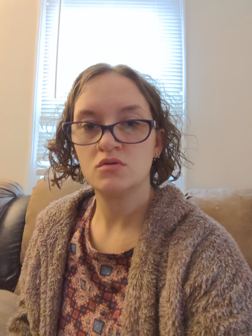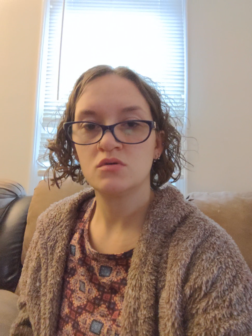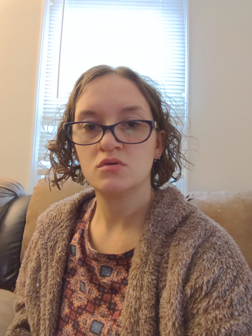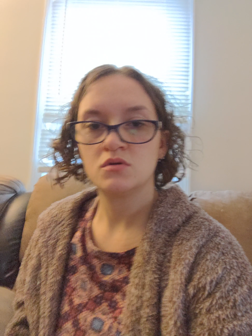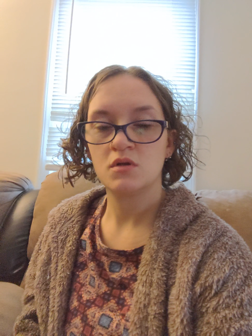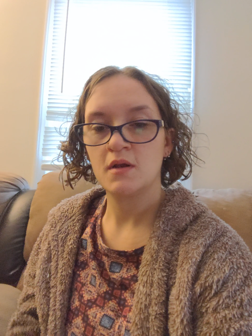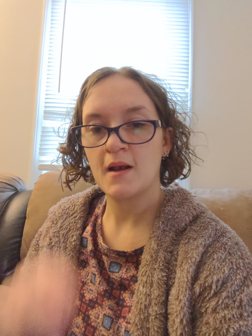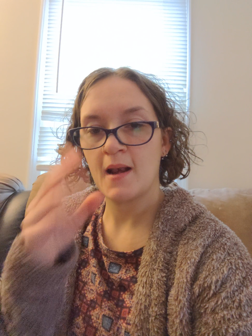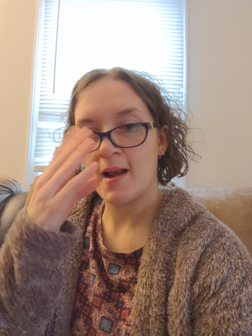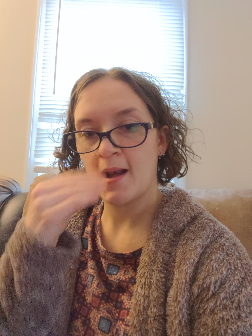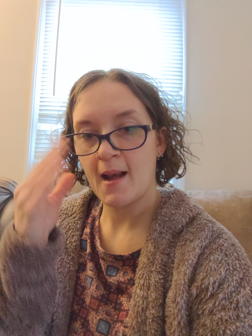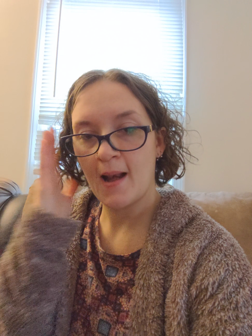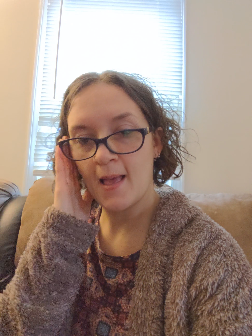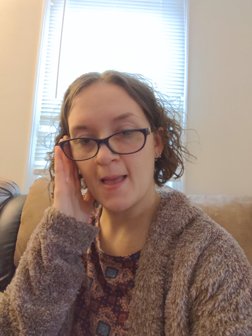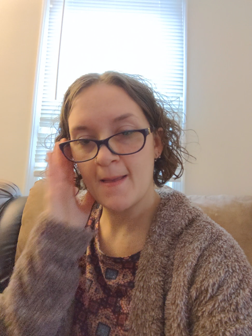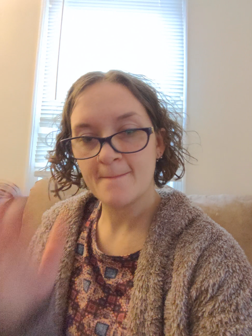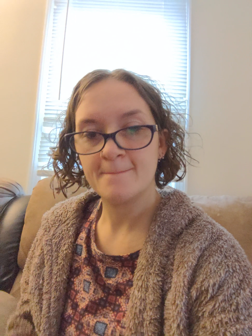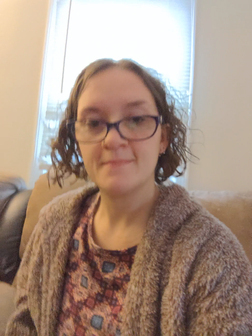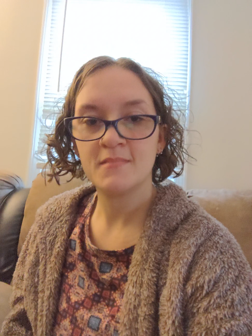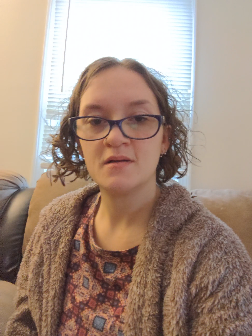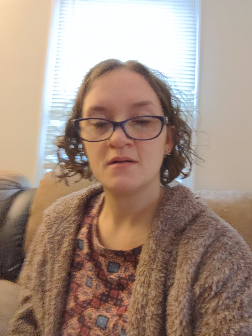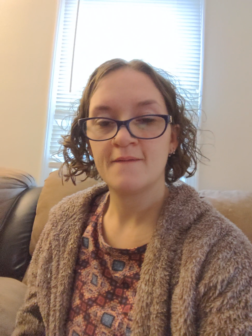nap